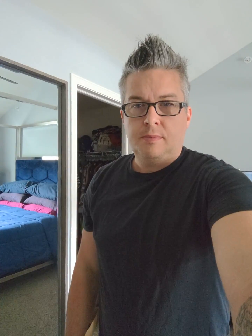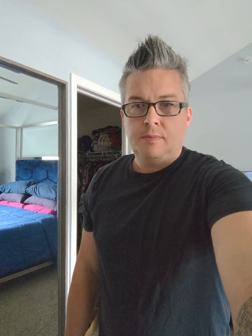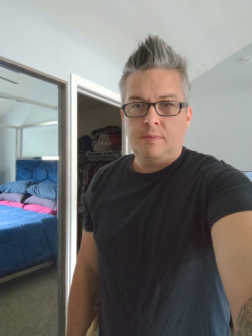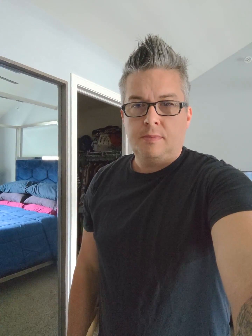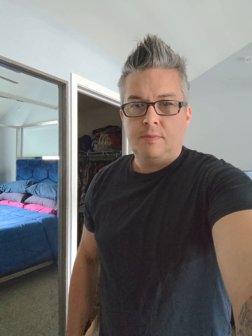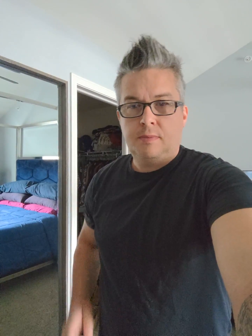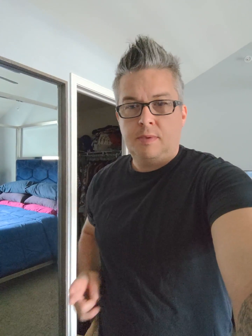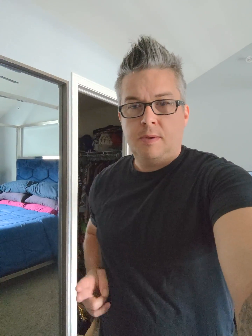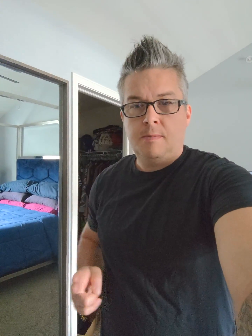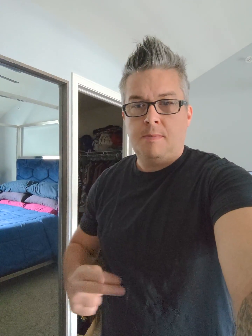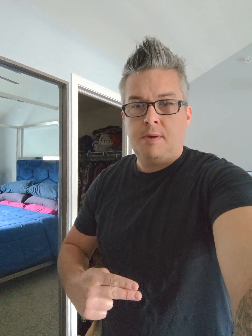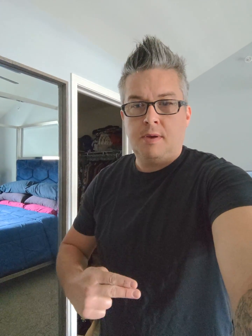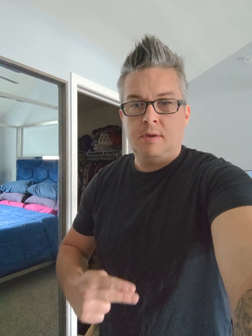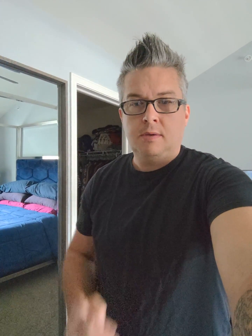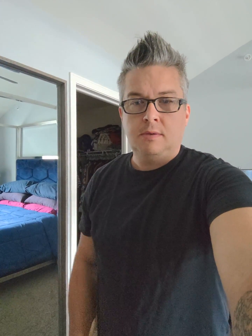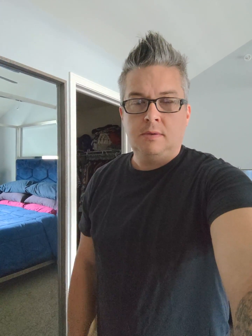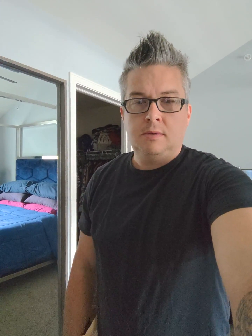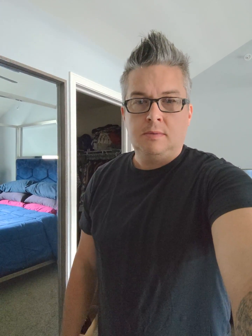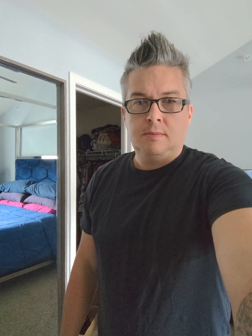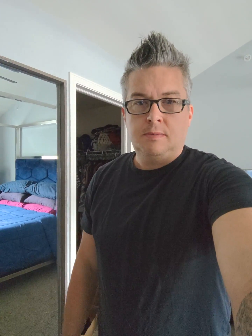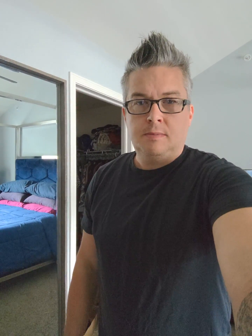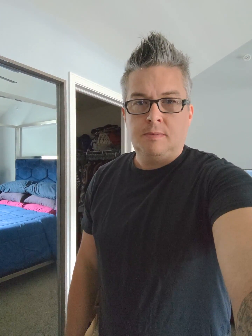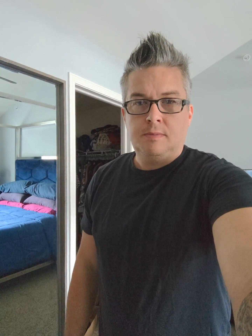belt